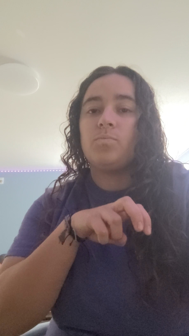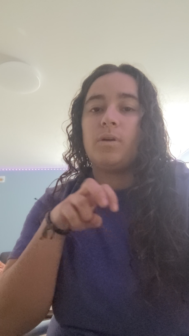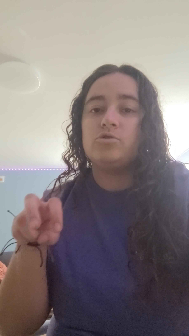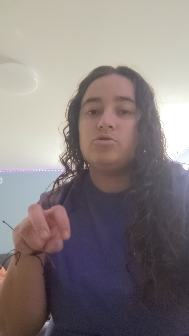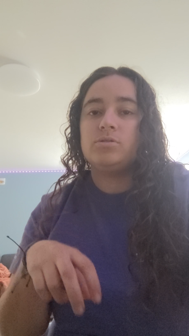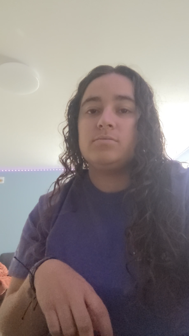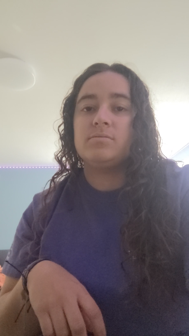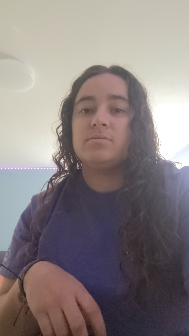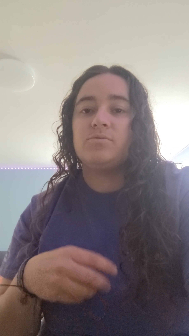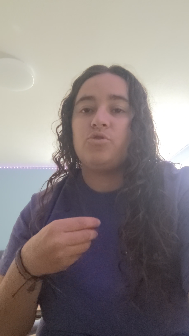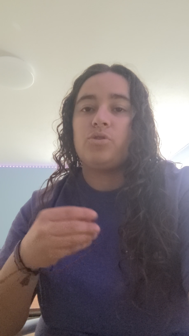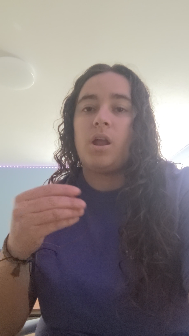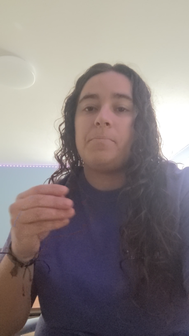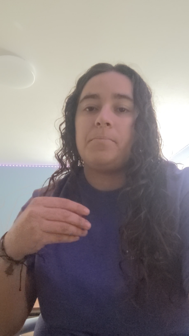shopping